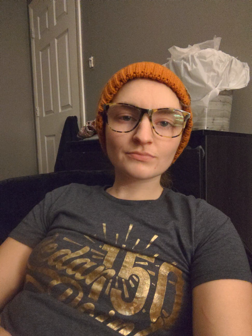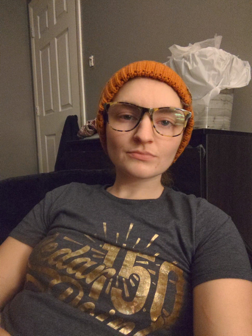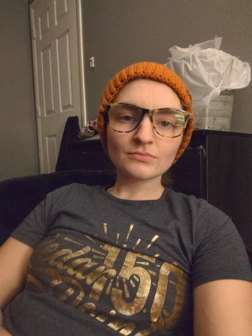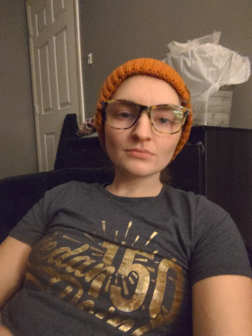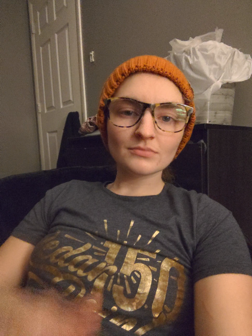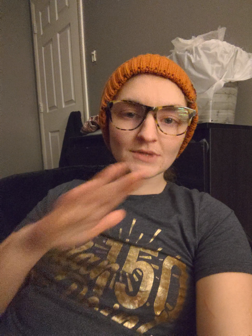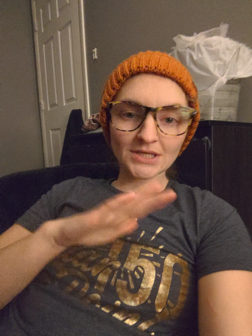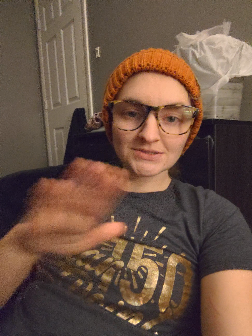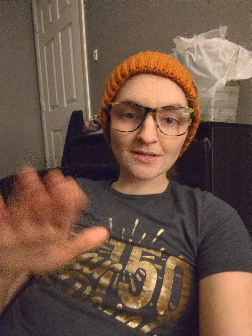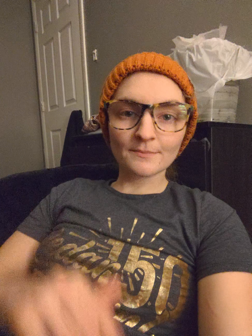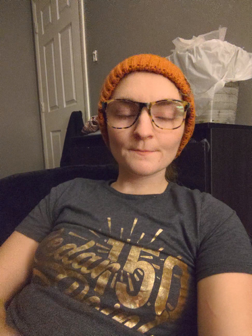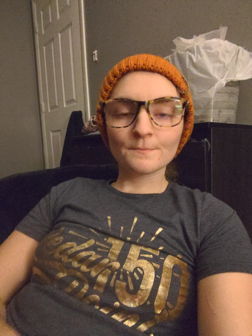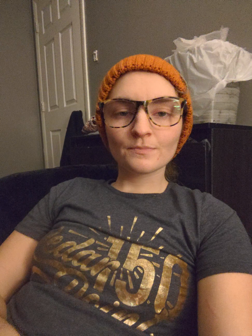clean